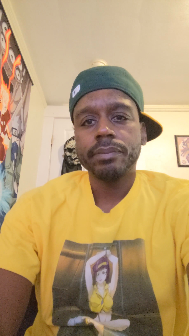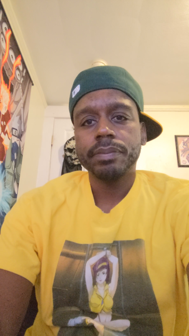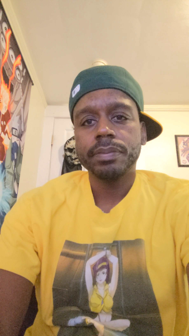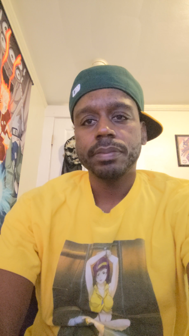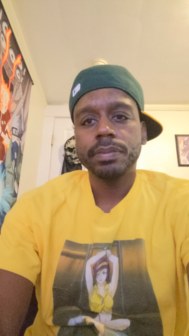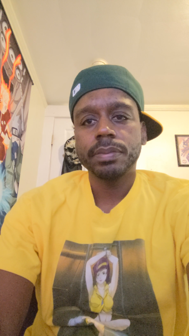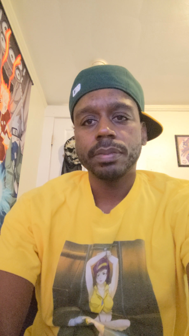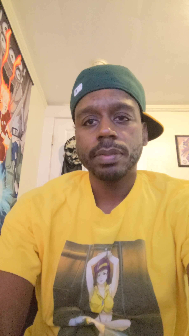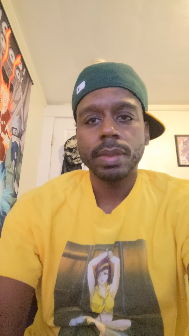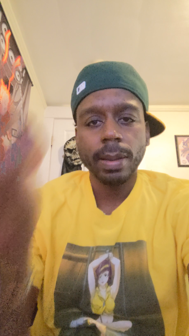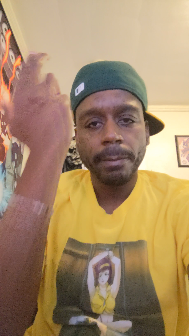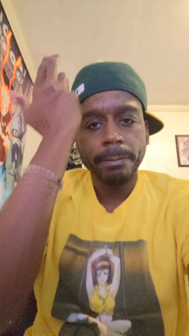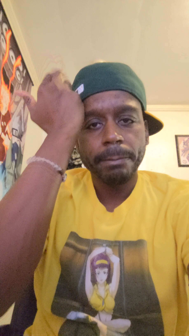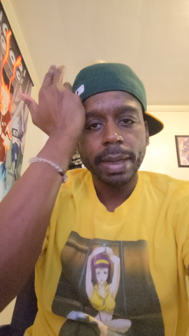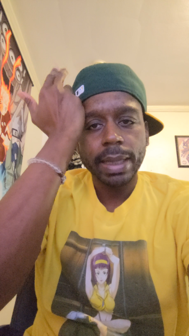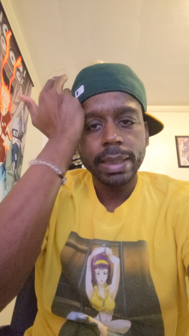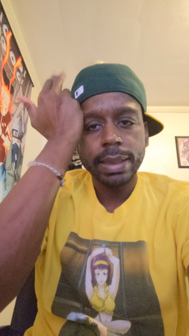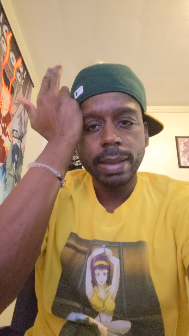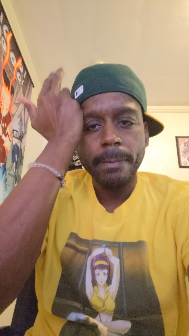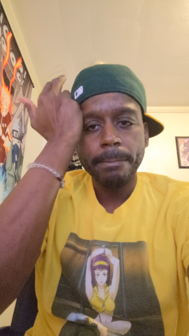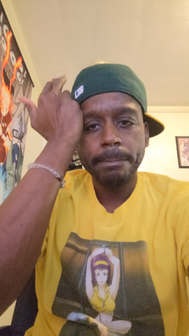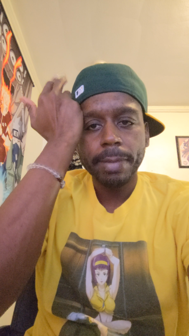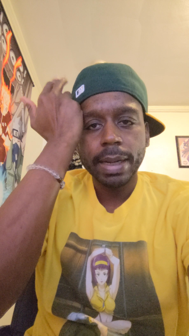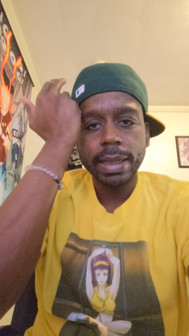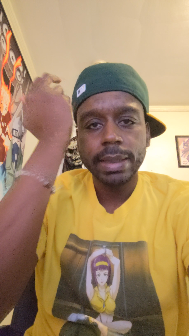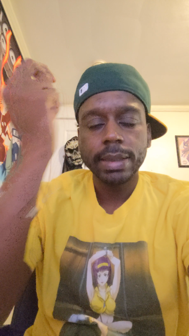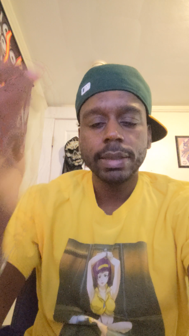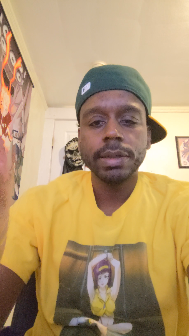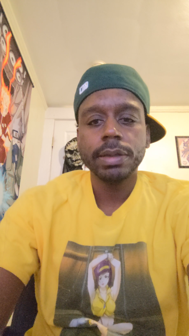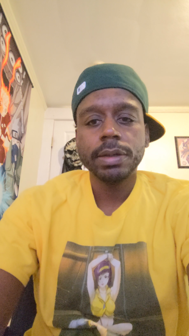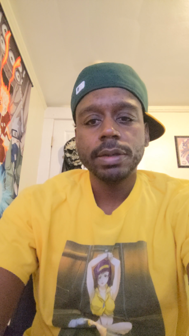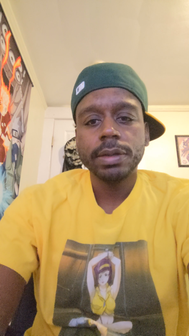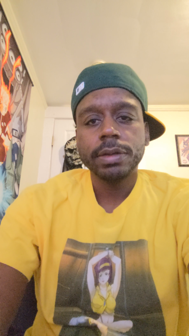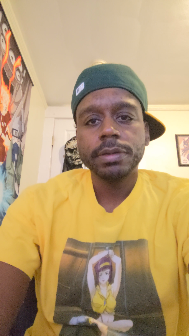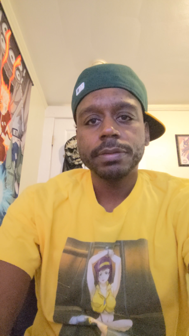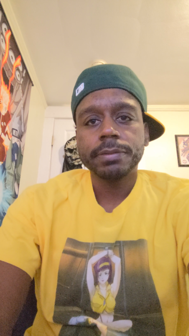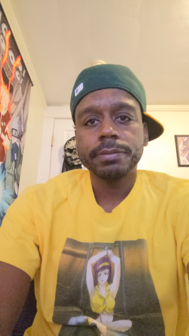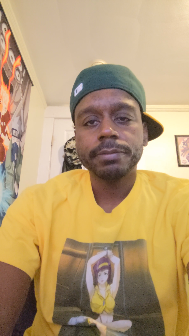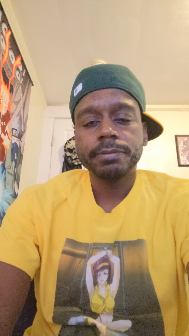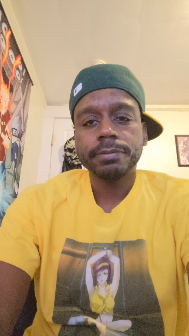bunny